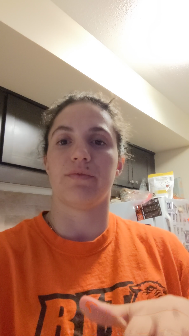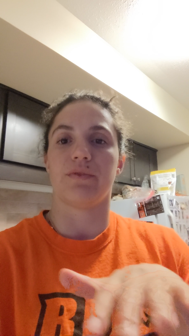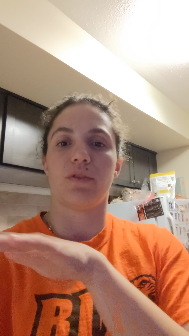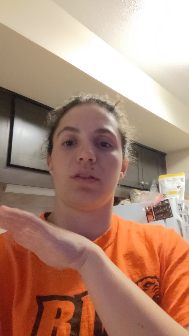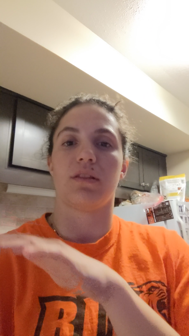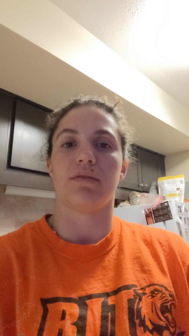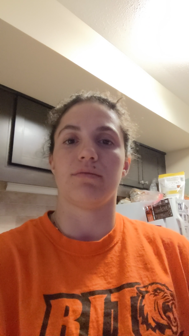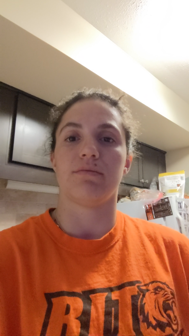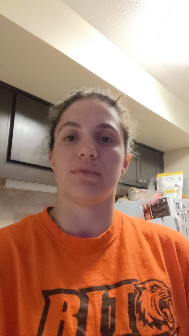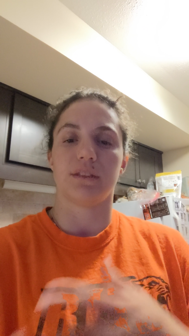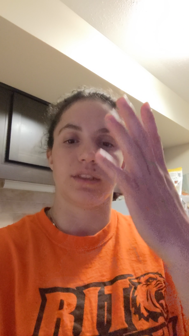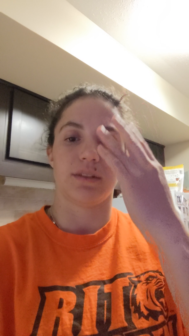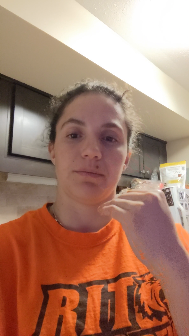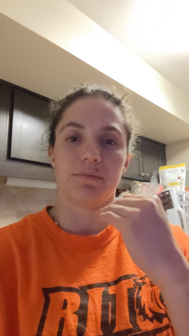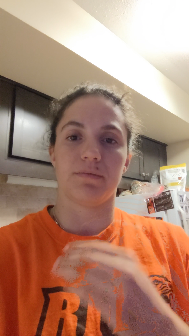asleep